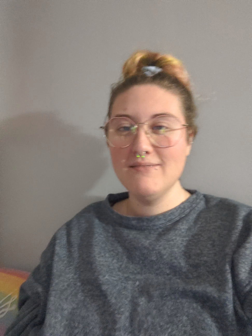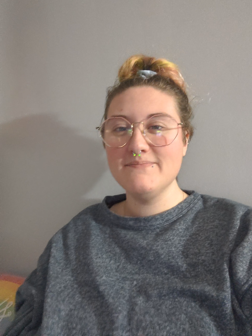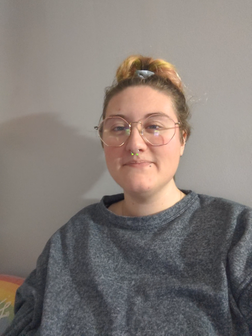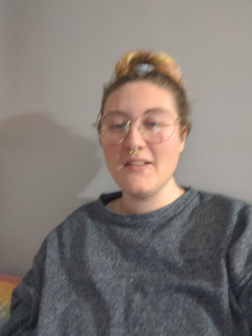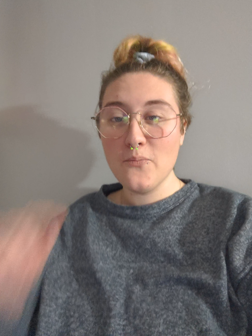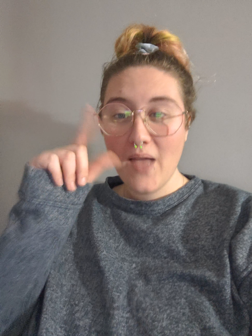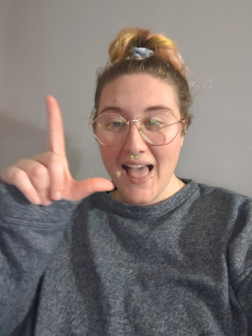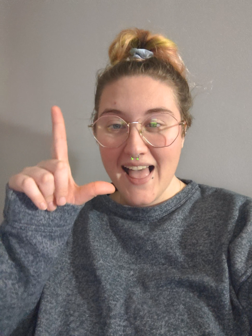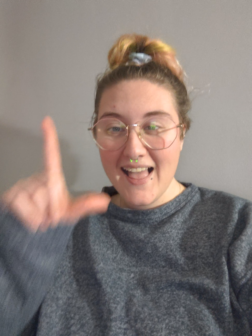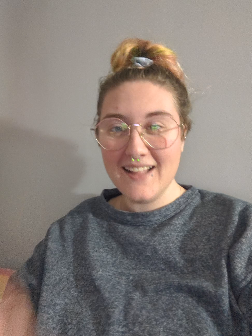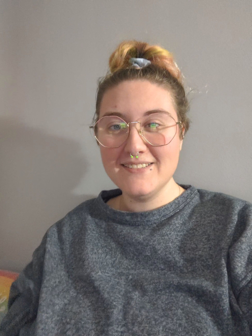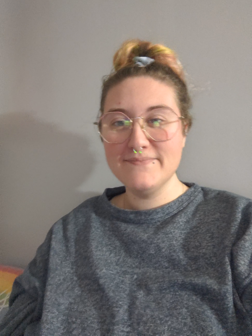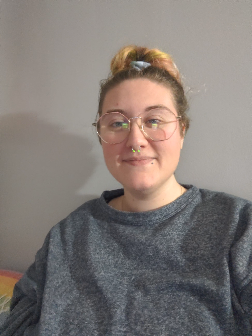wake